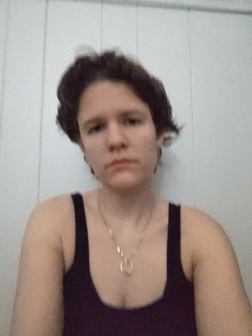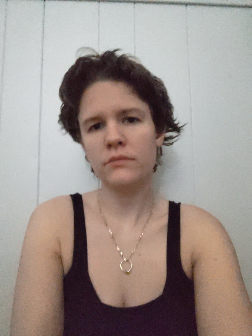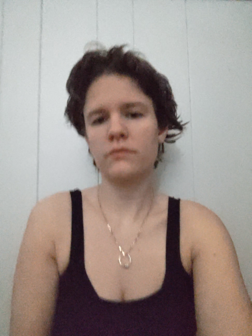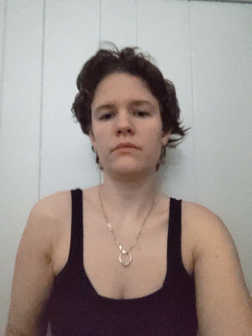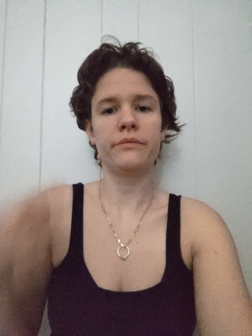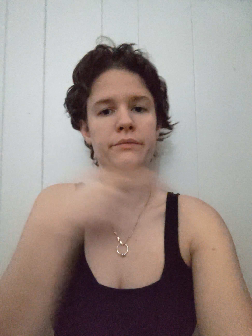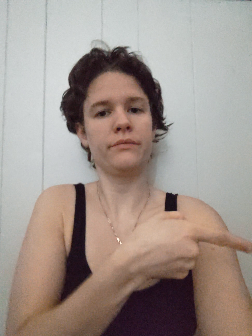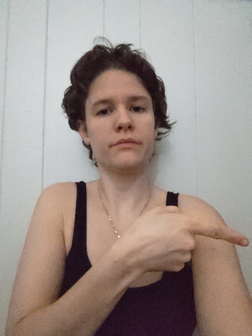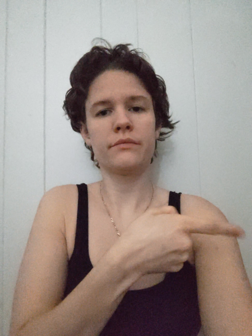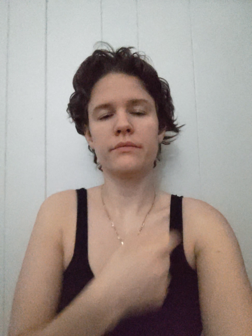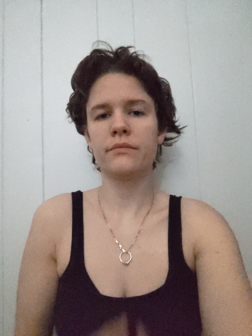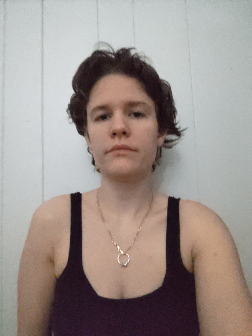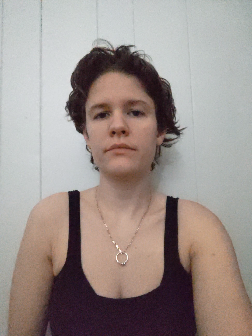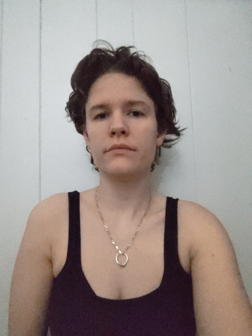he/she/it